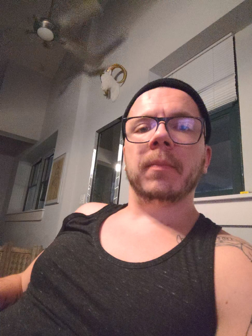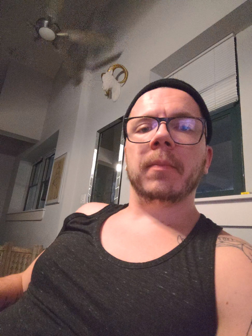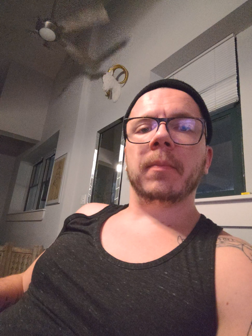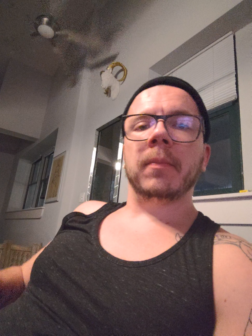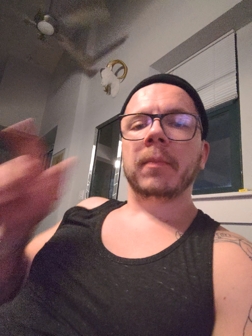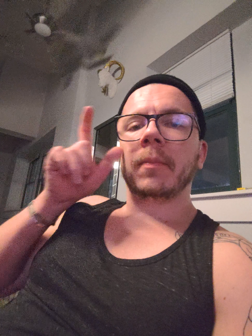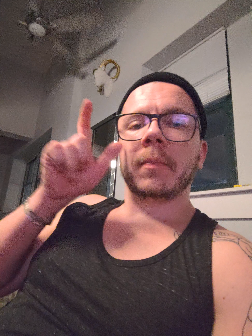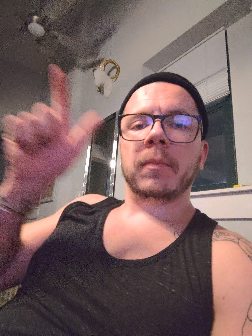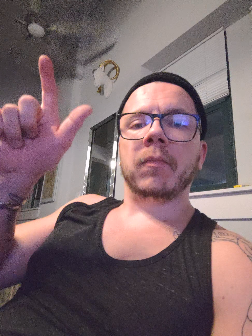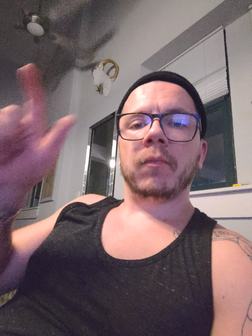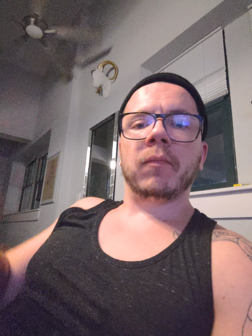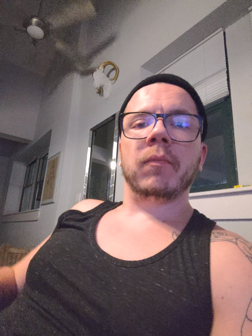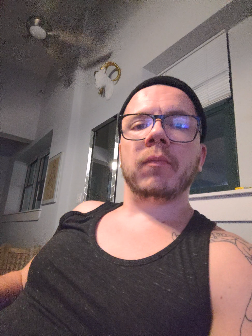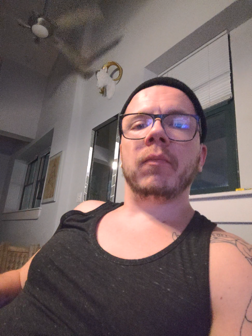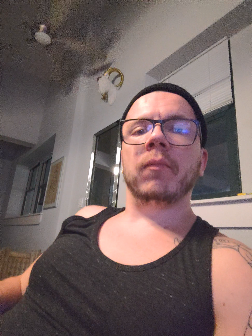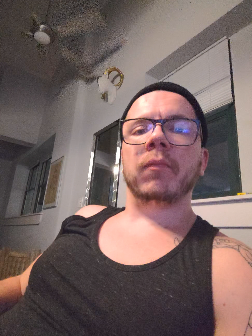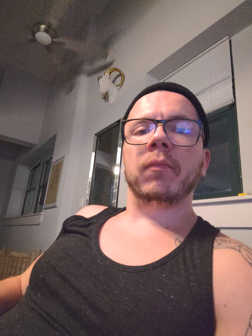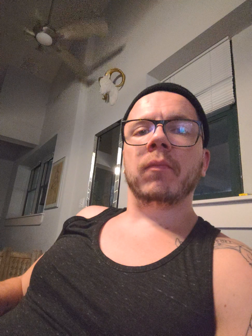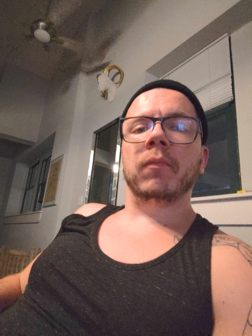moon